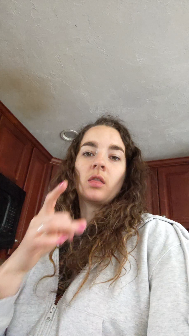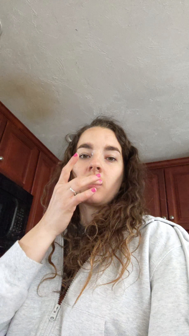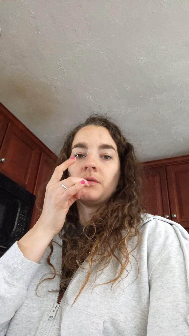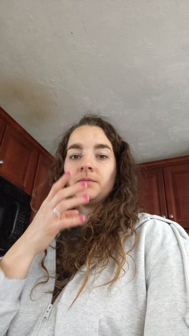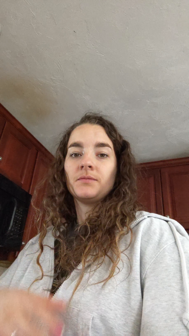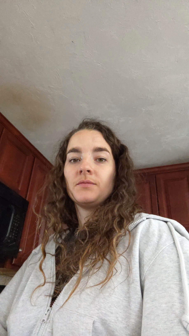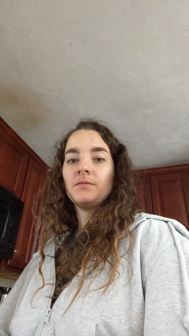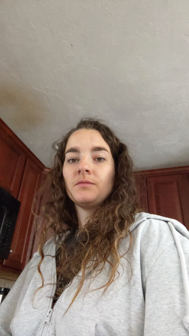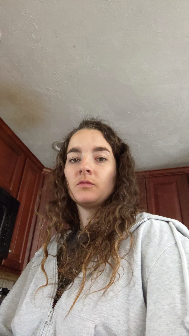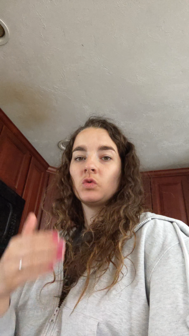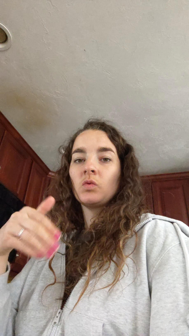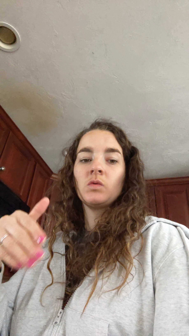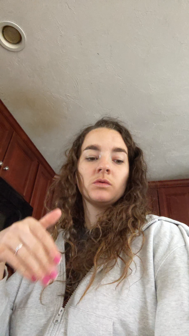shorts